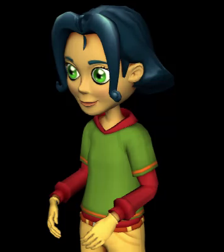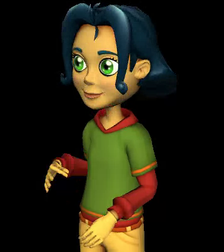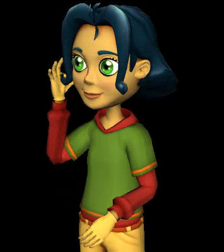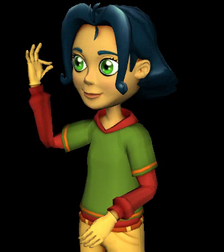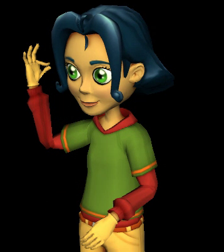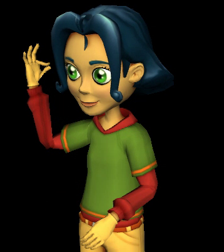صوت